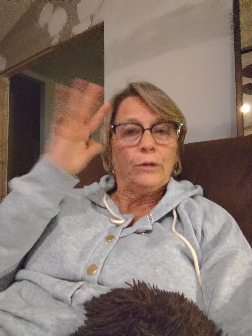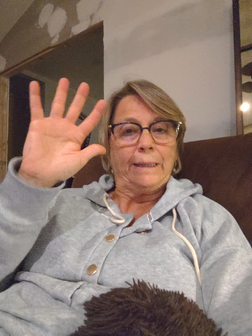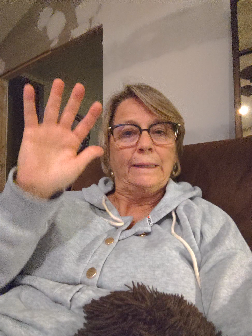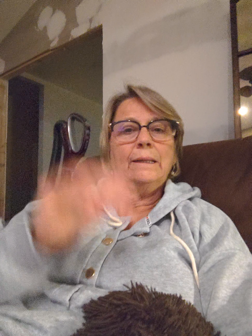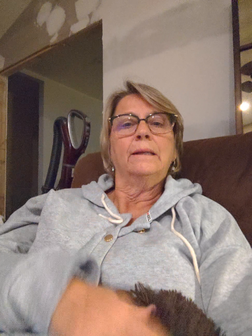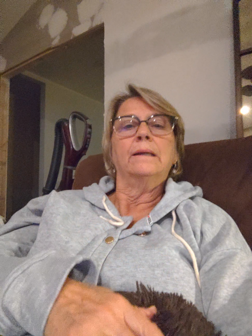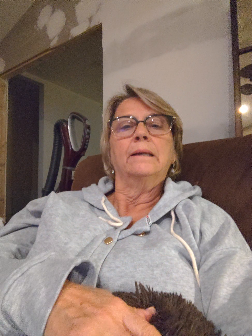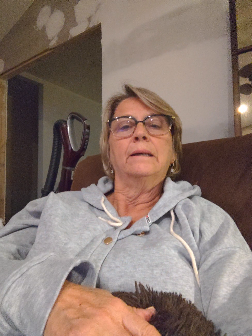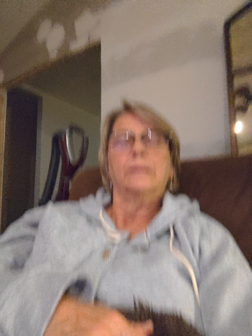tree